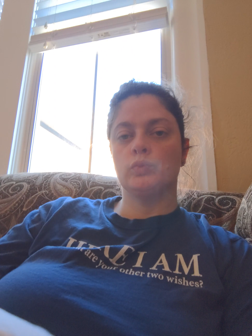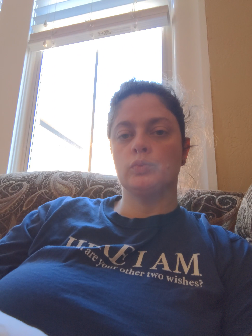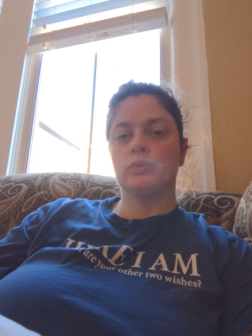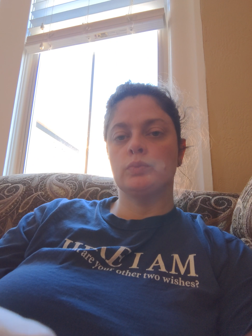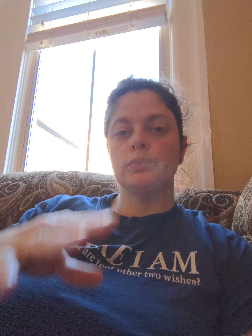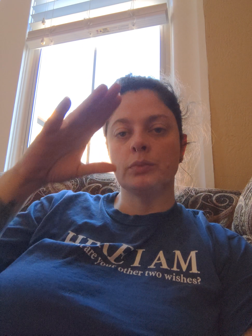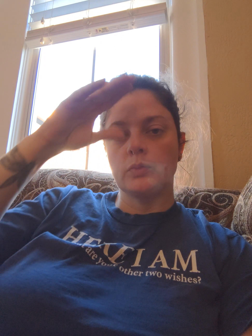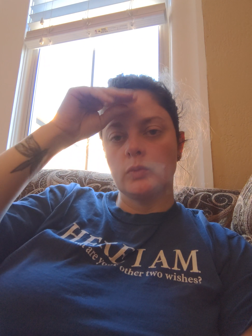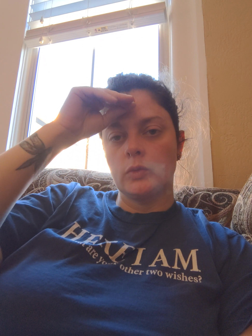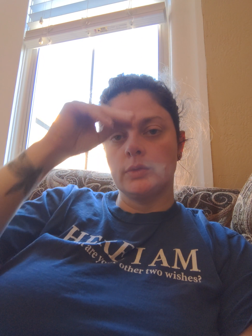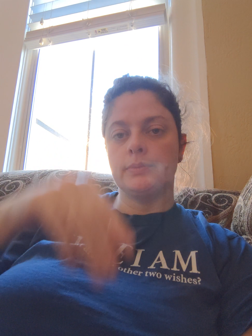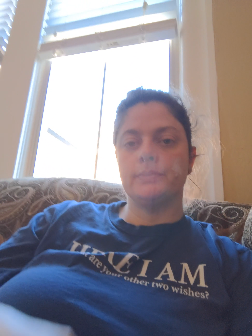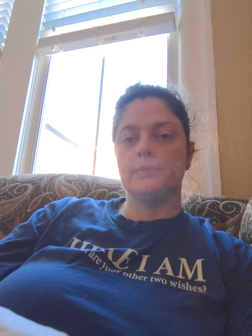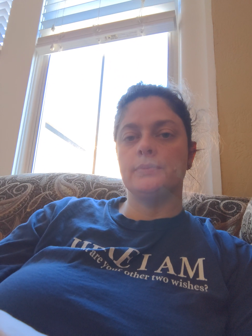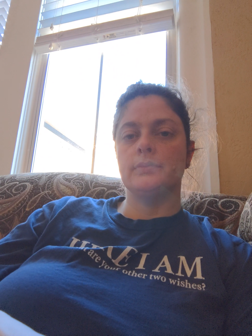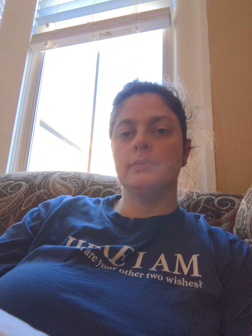boy